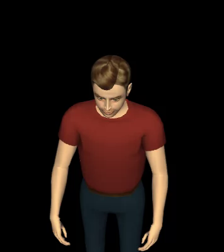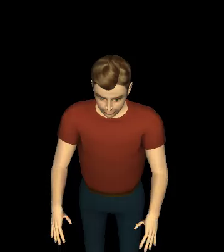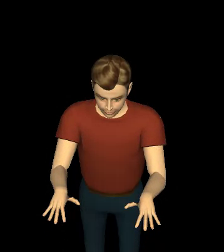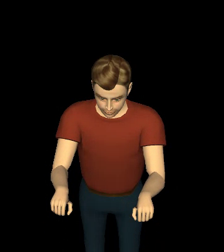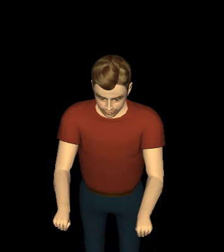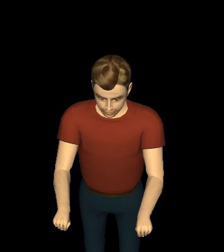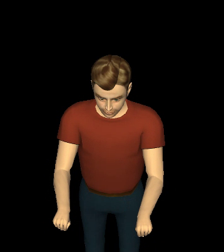مشغول